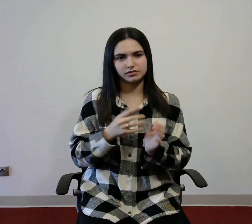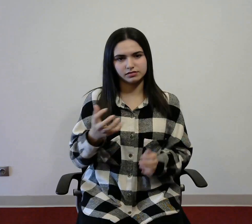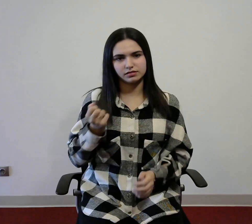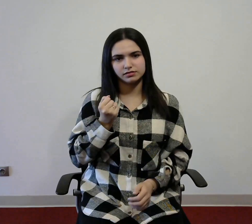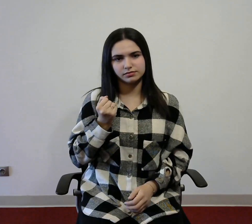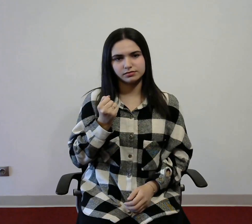almaq